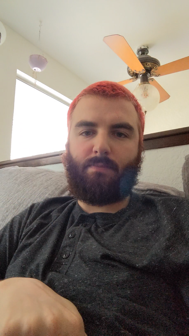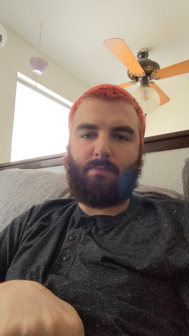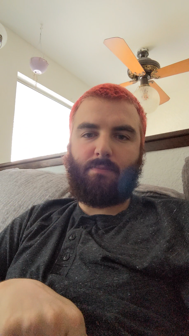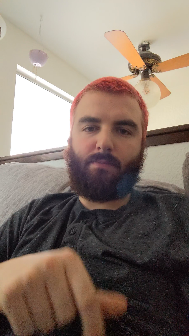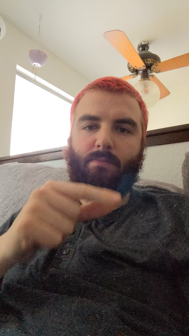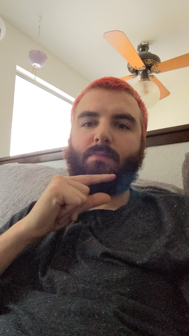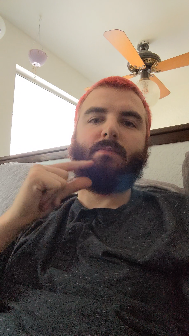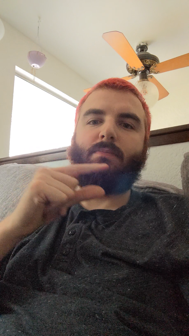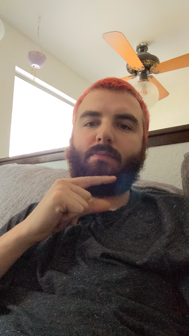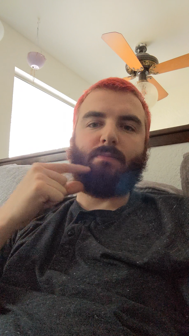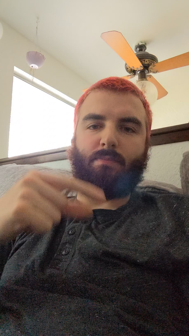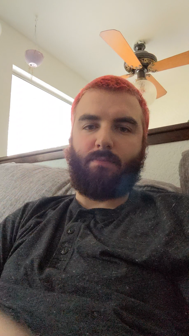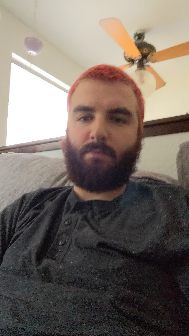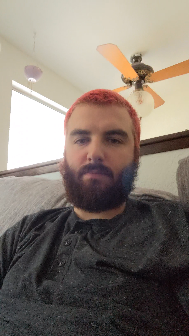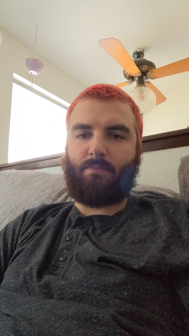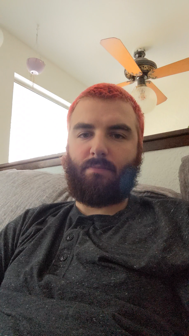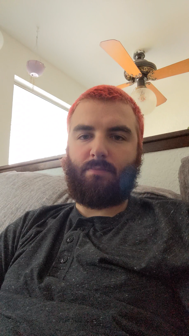glue